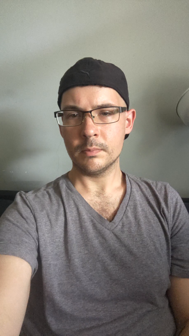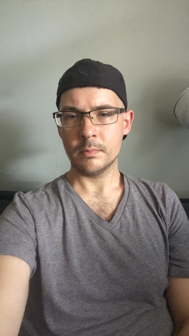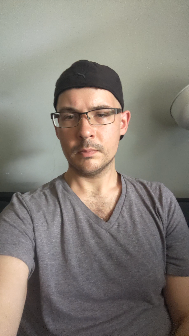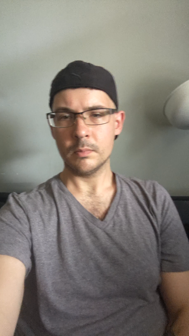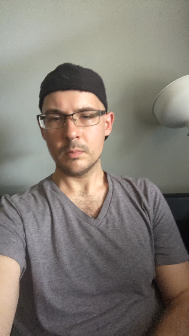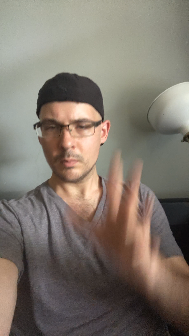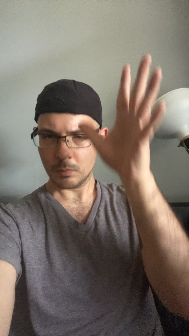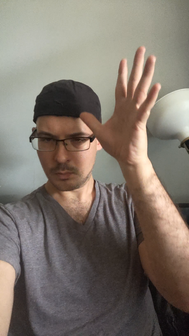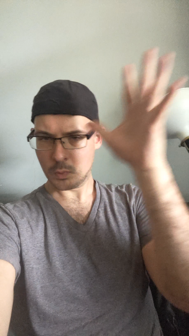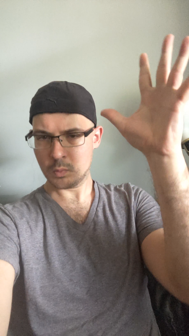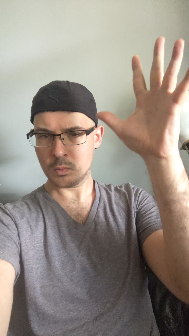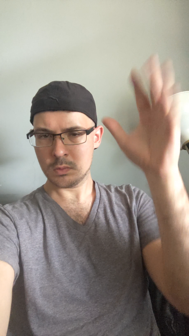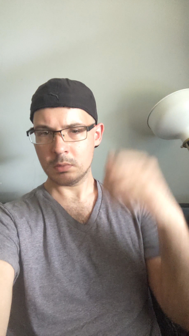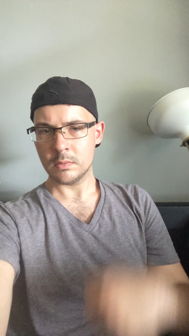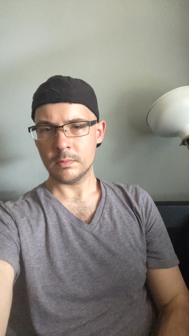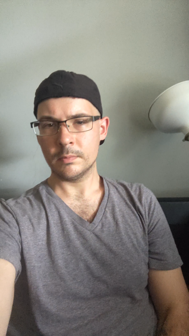moose